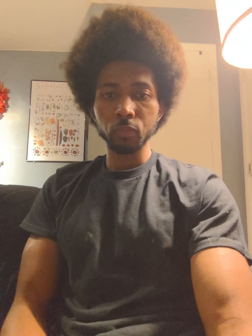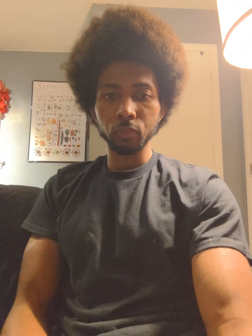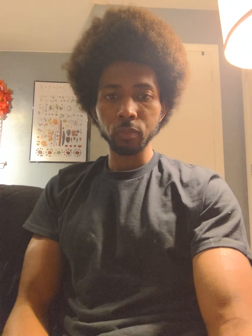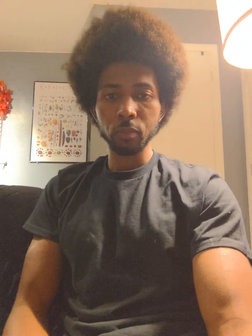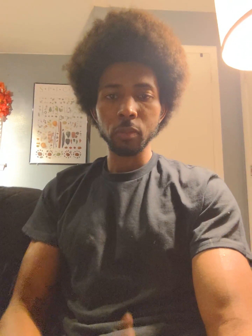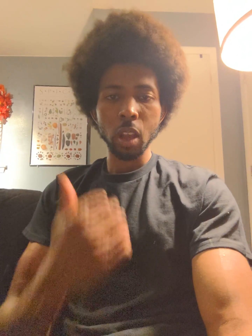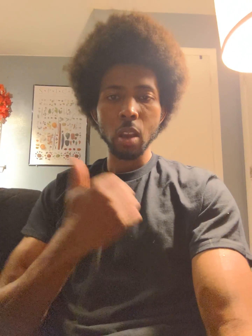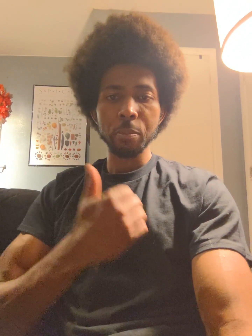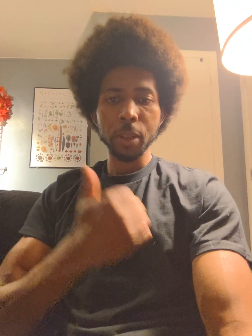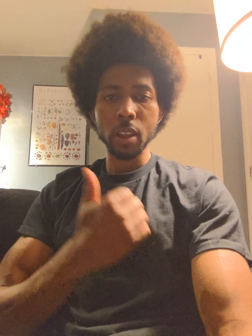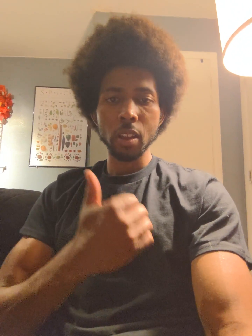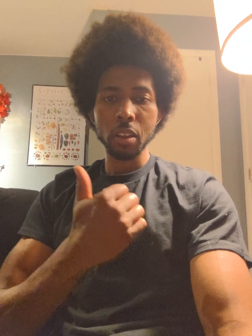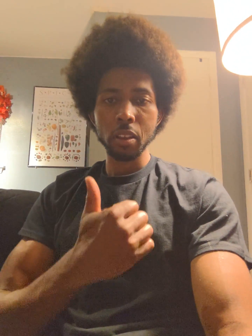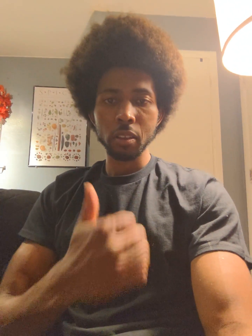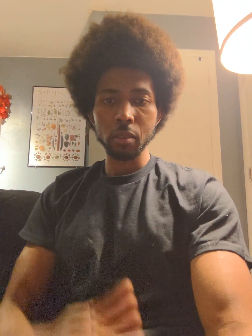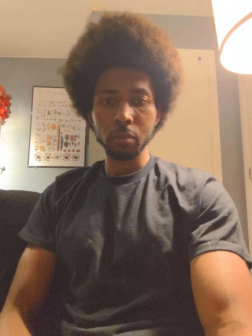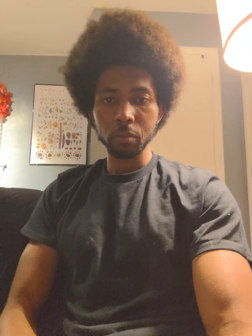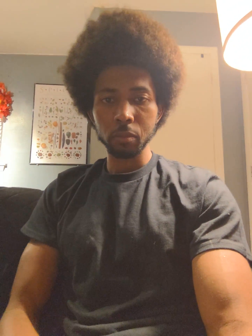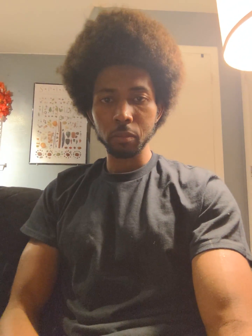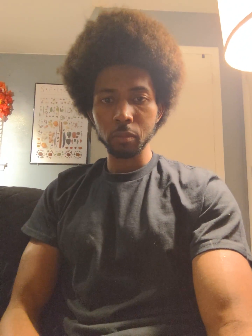help